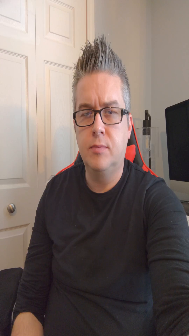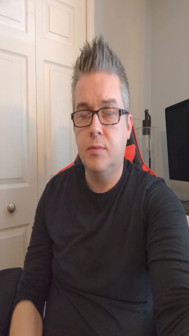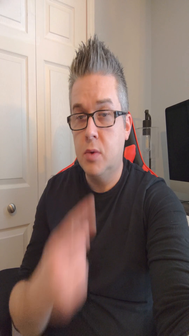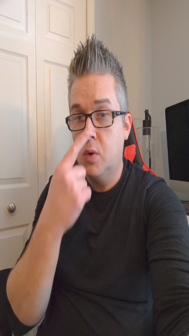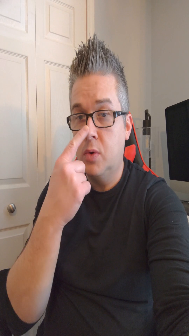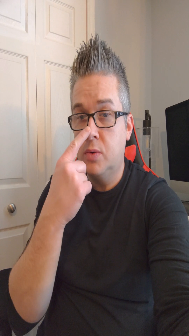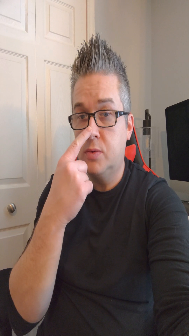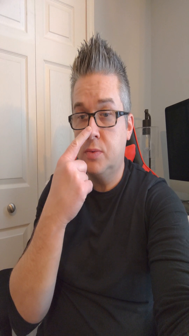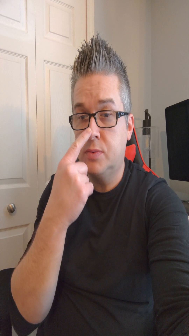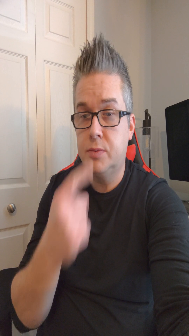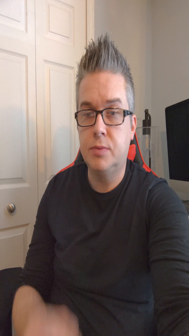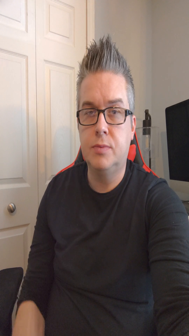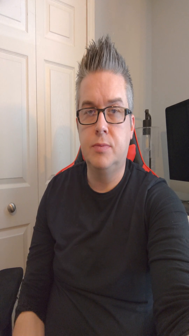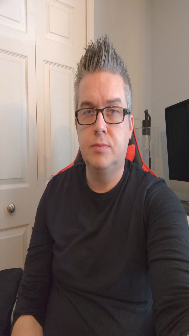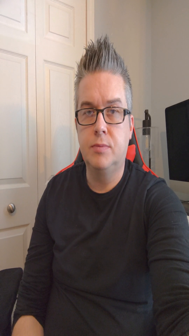nose